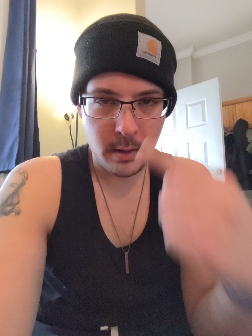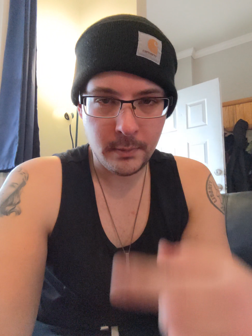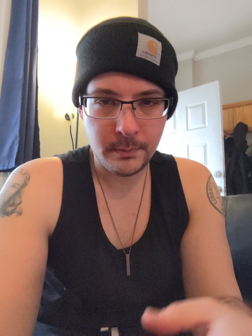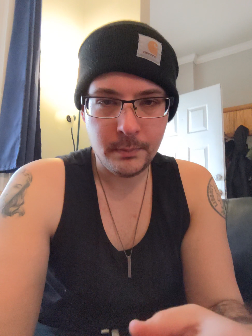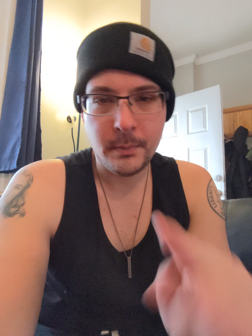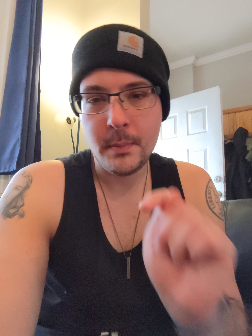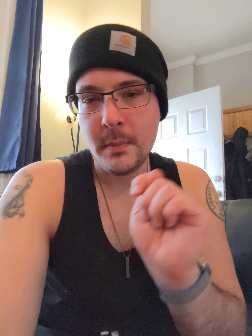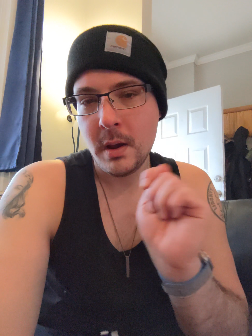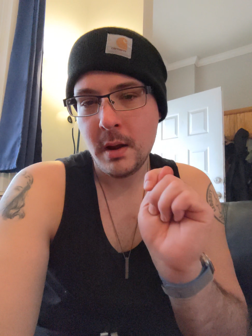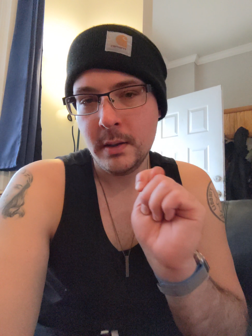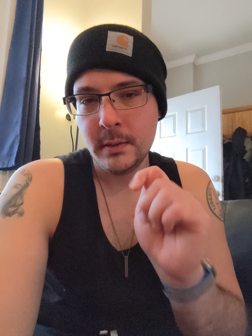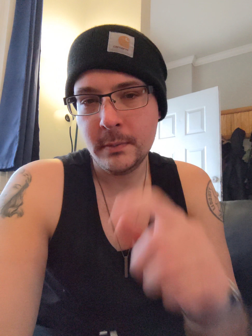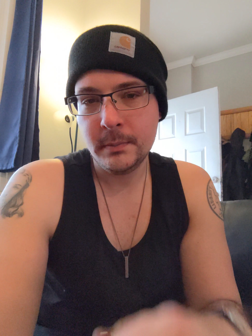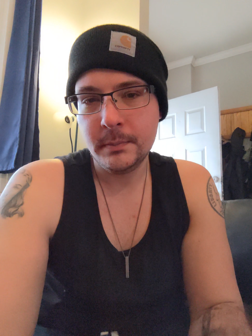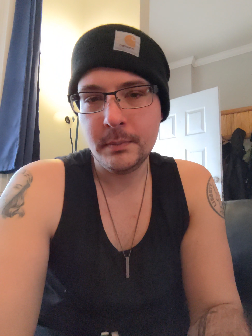potty